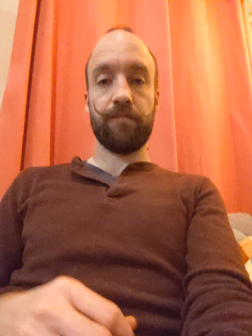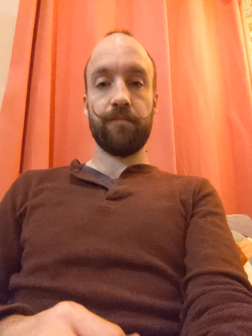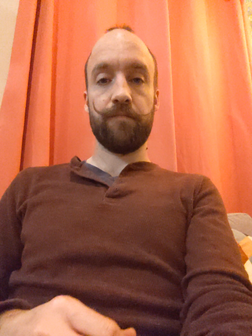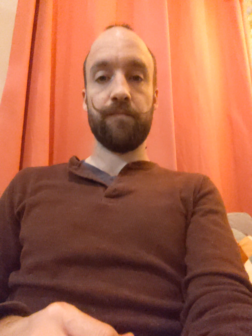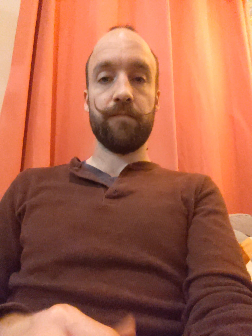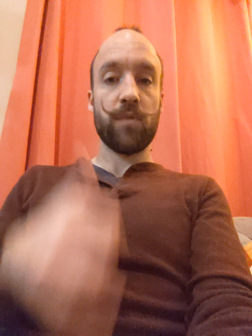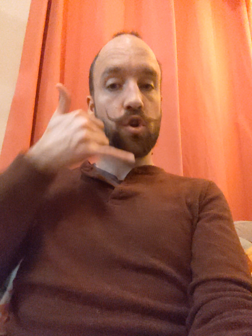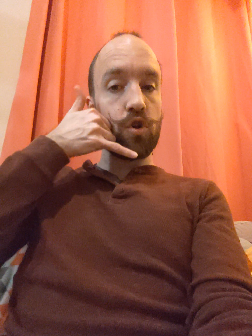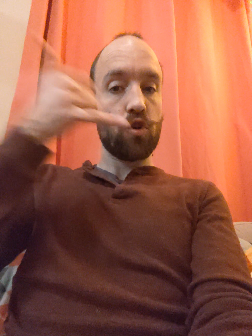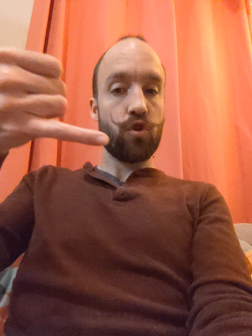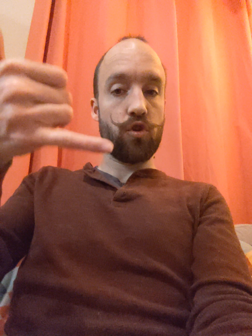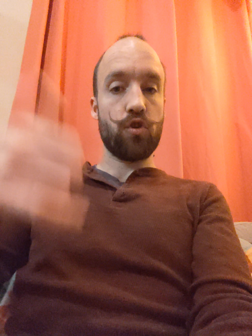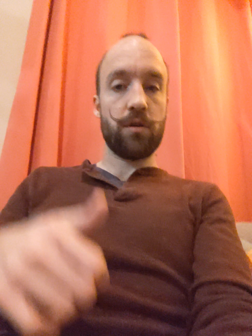call on the phone